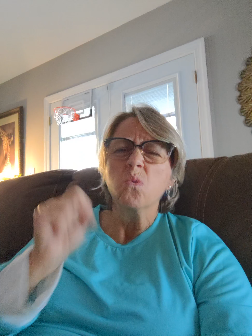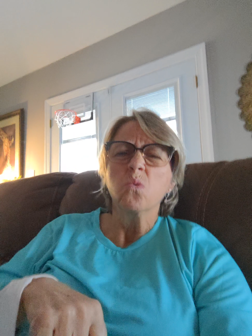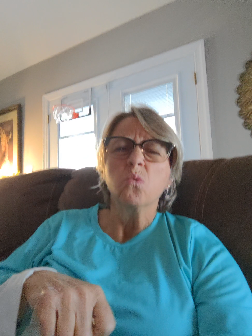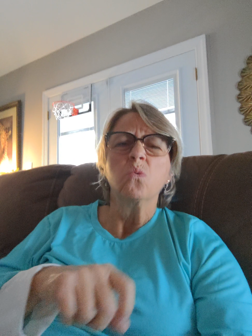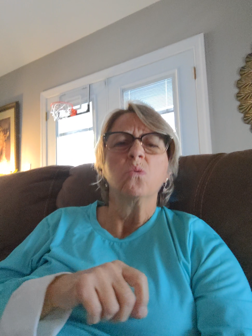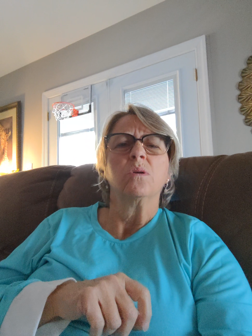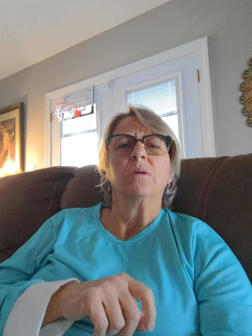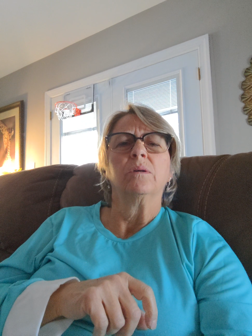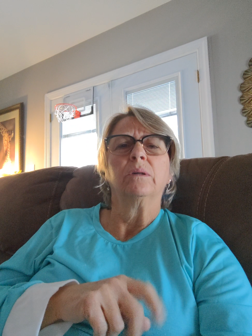old